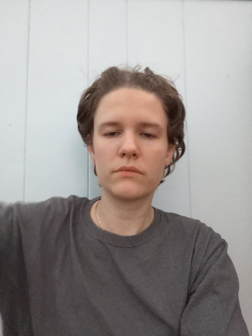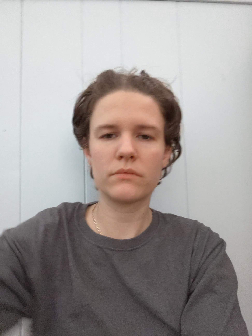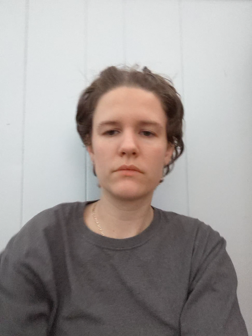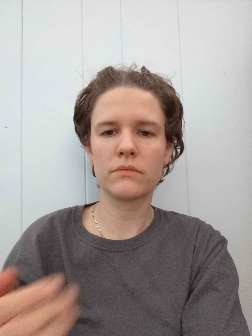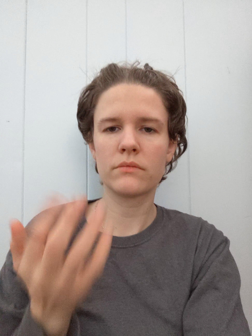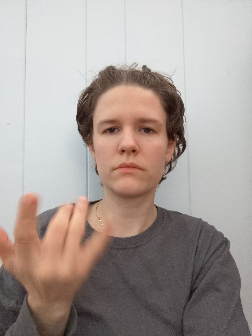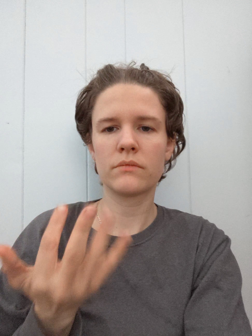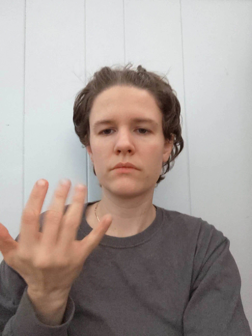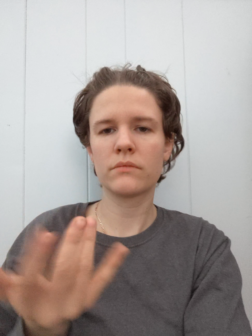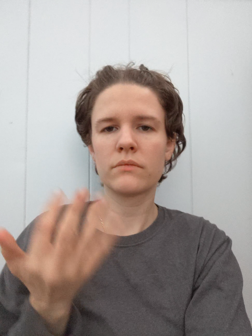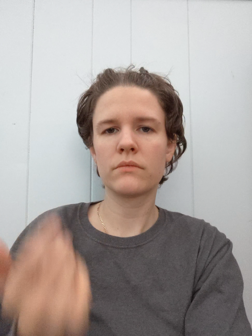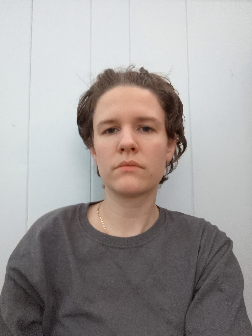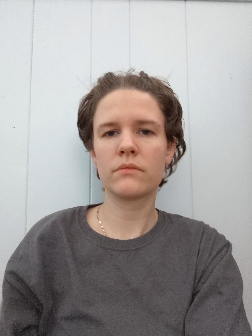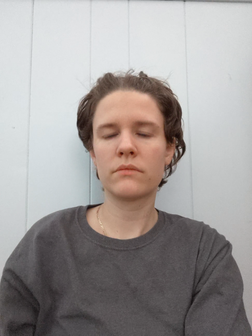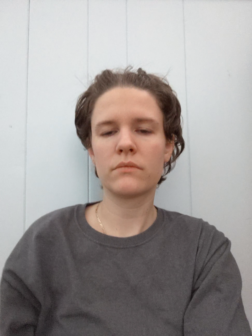wait